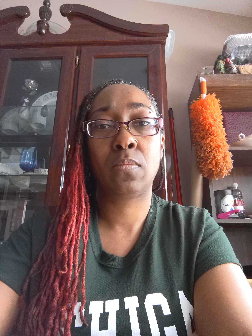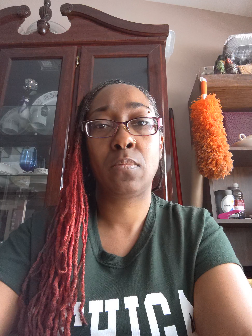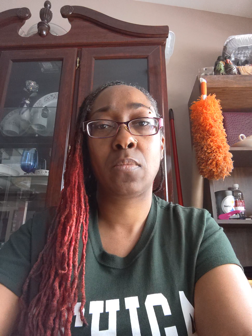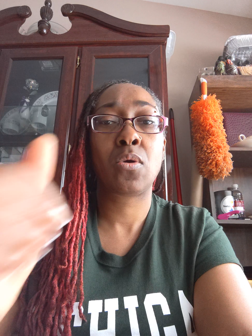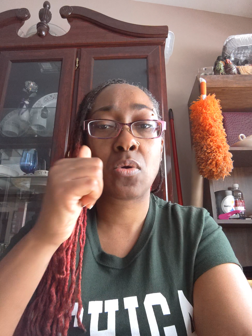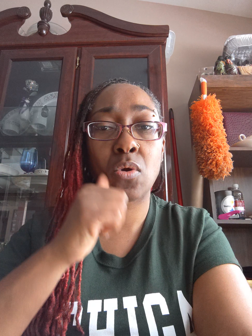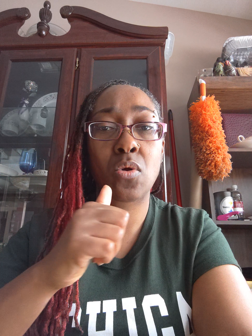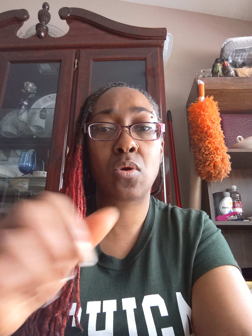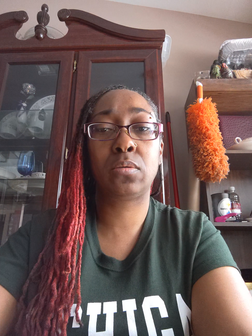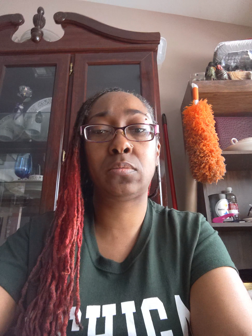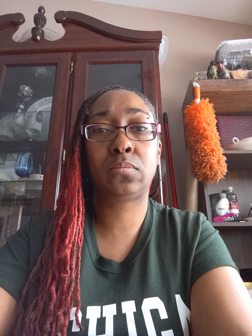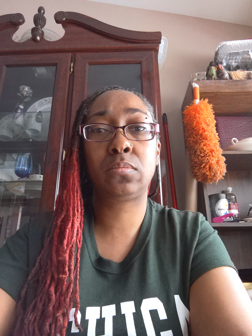girl